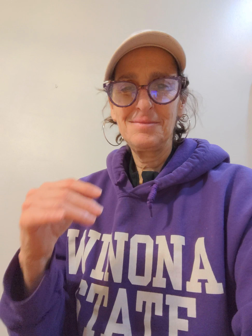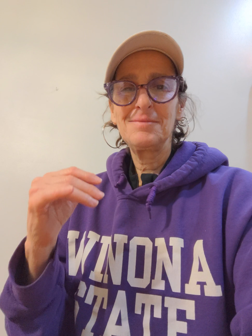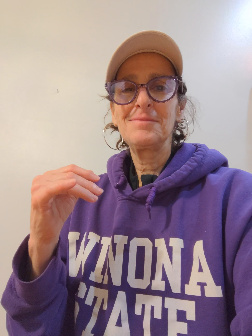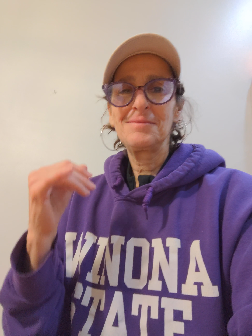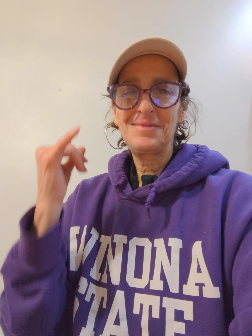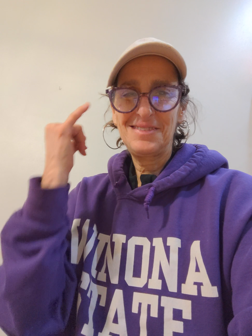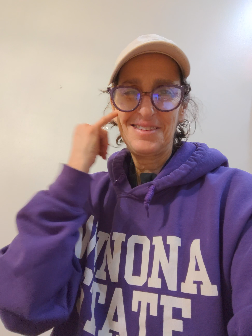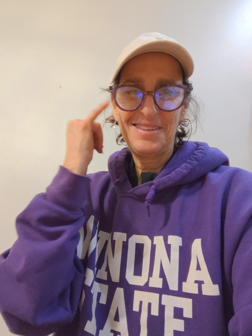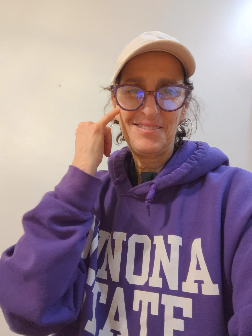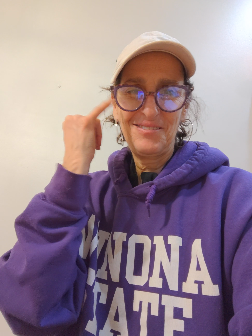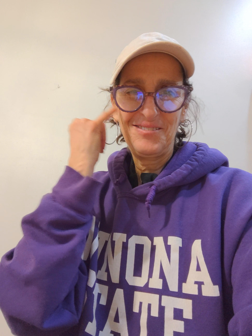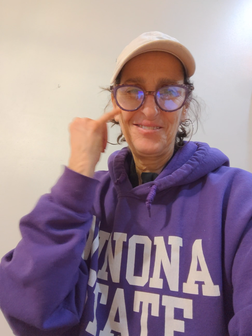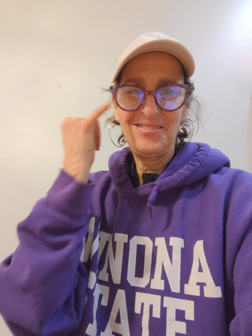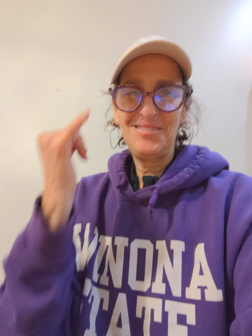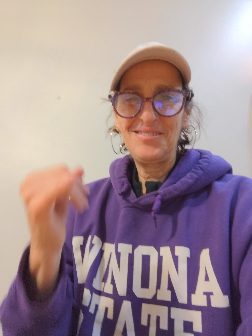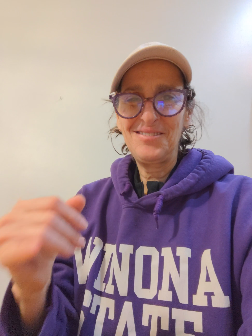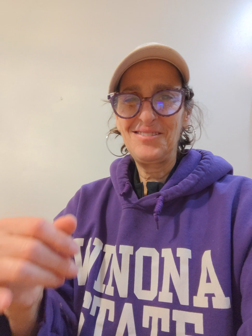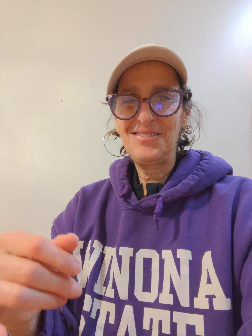if